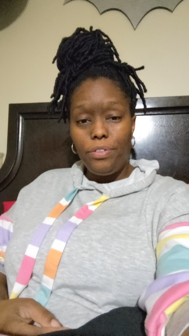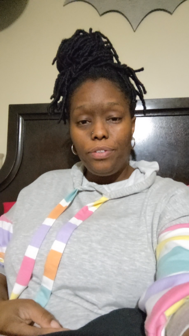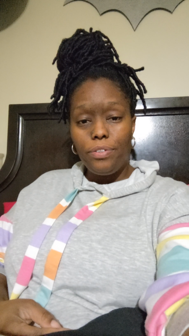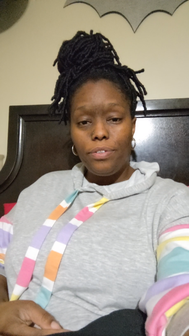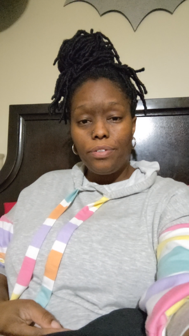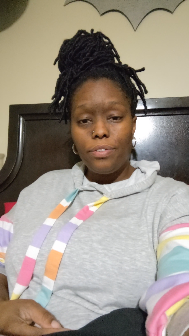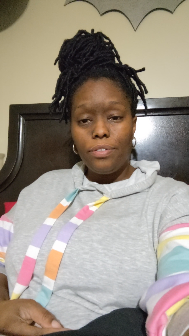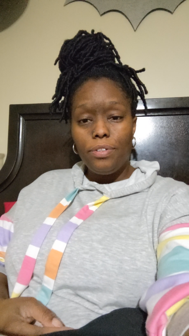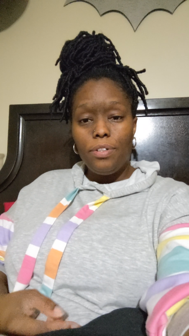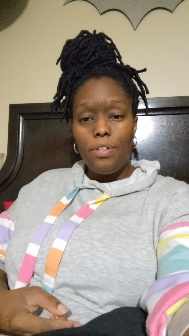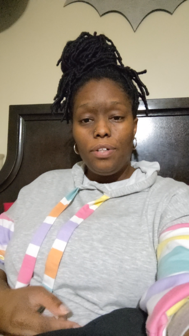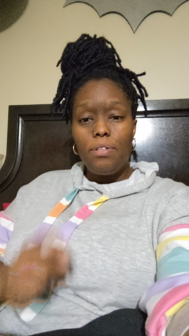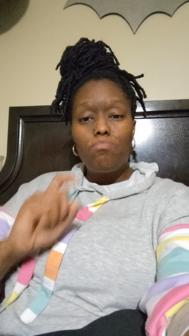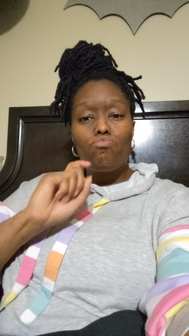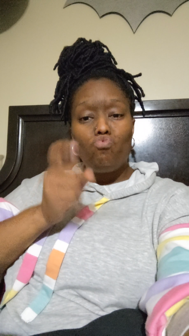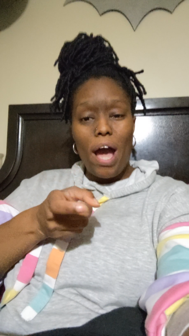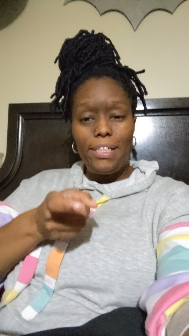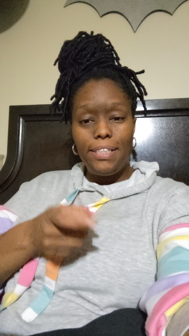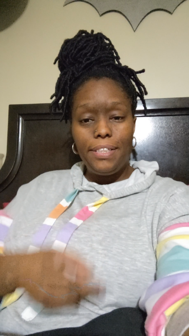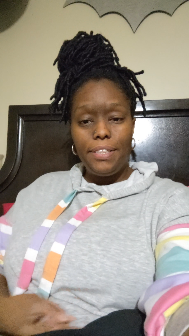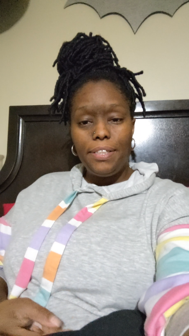present